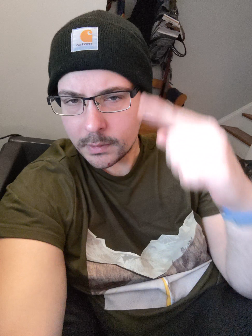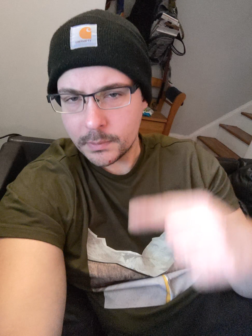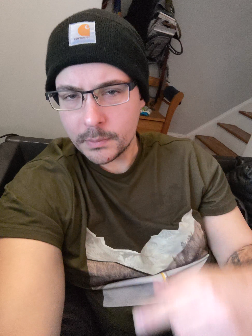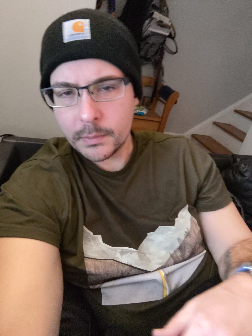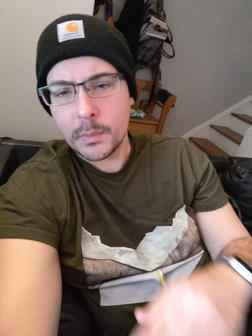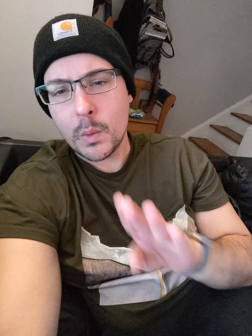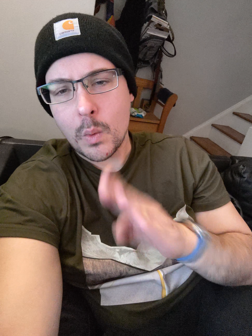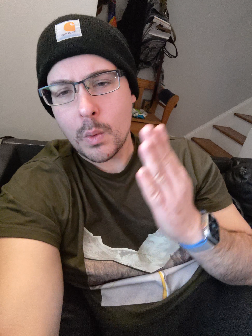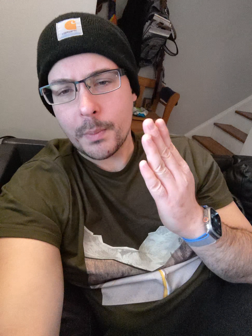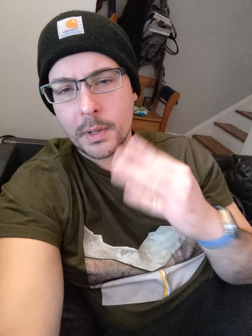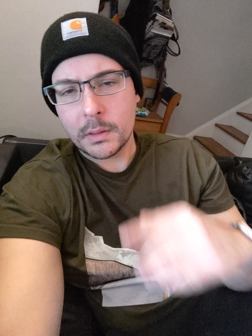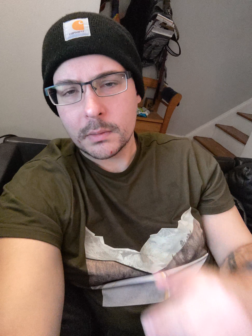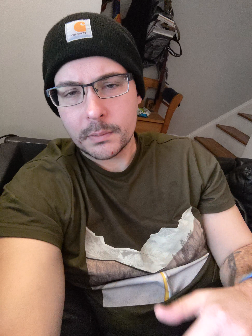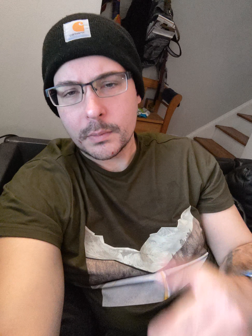open